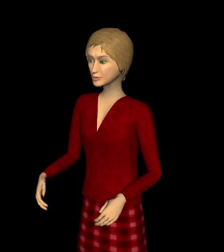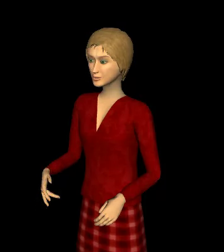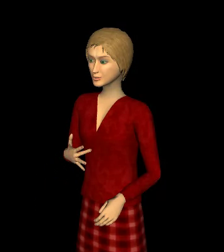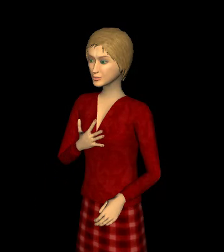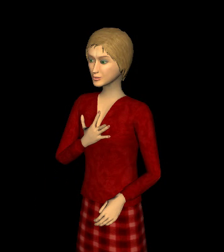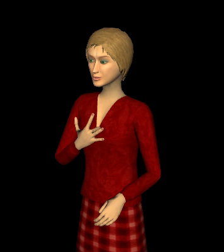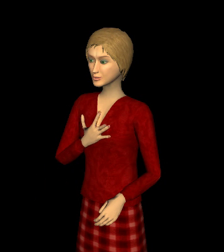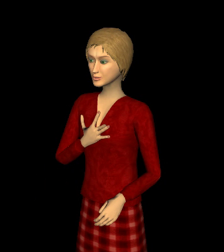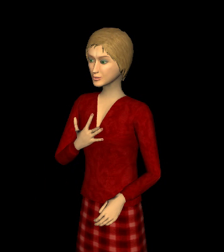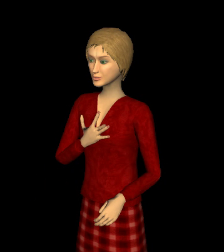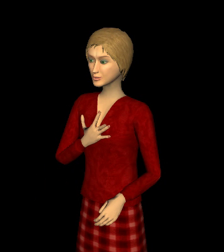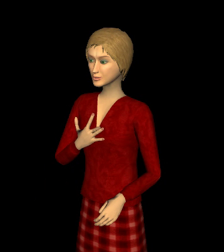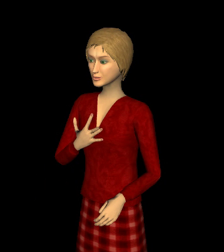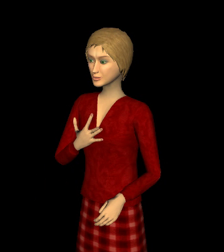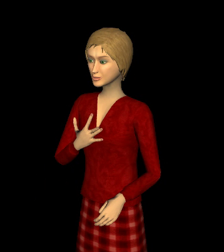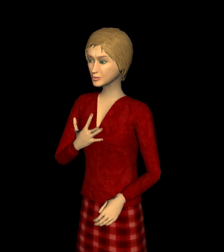قلب